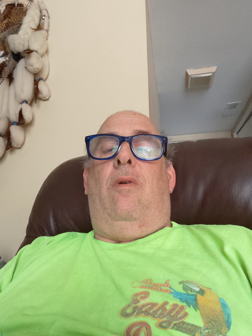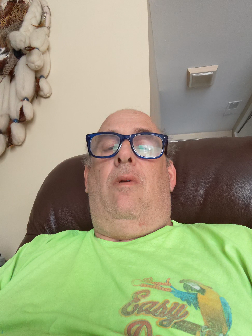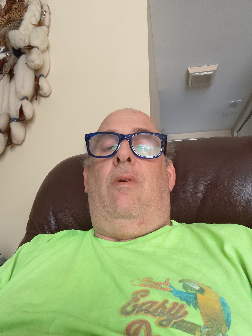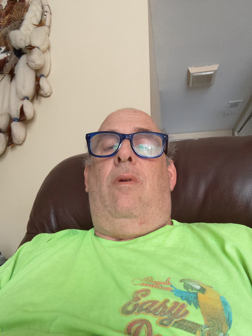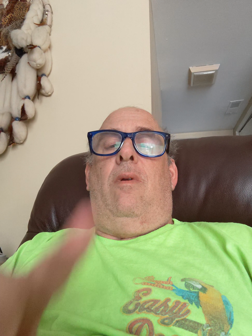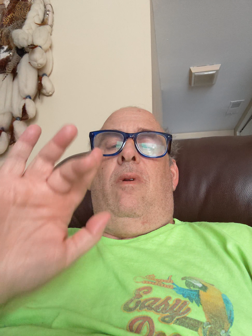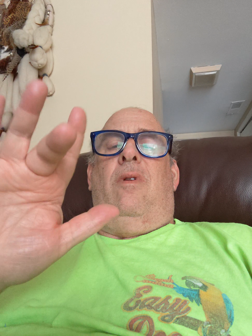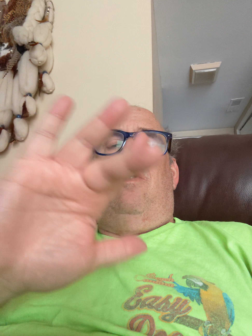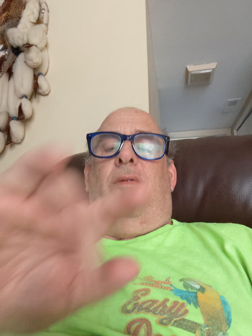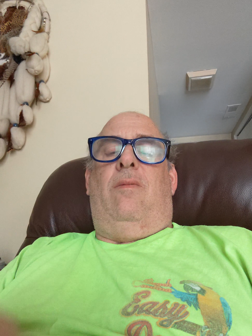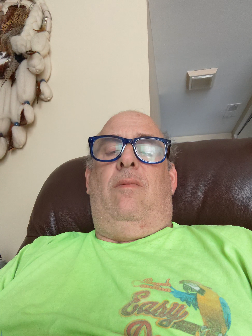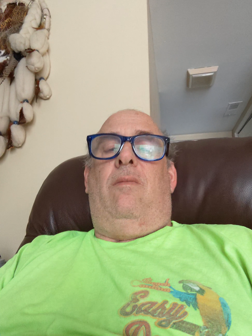touch